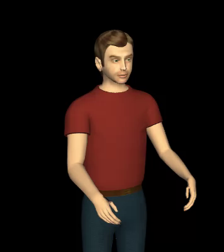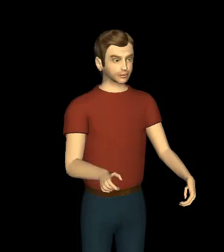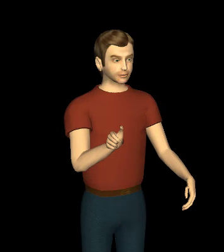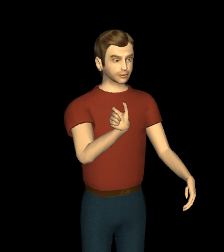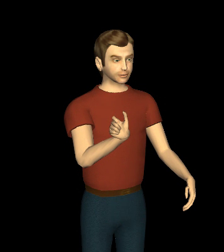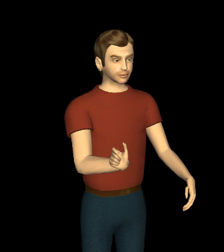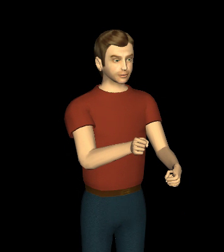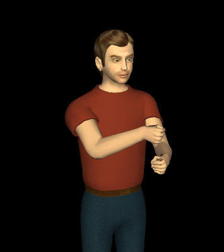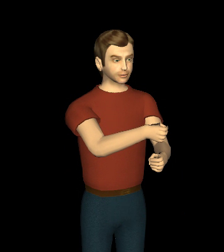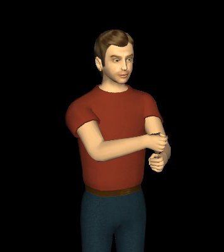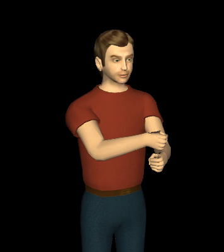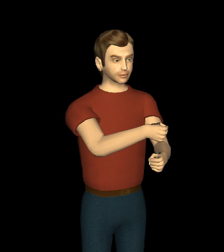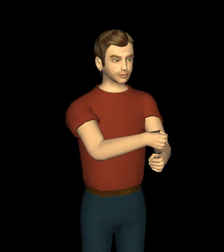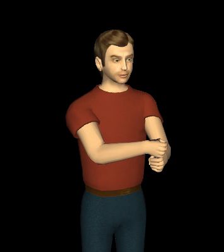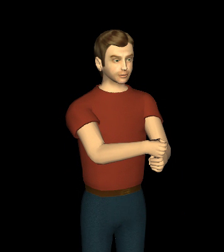عامل